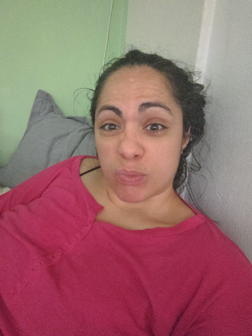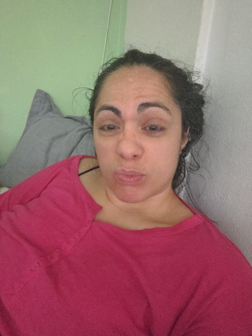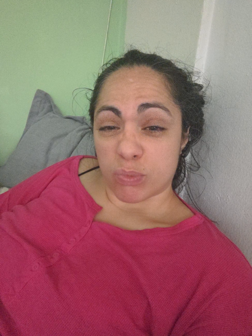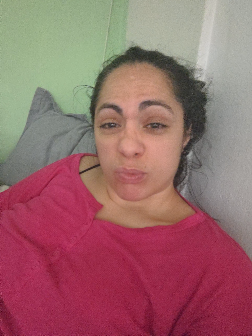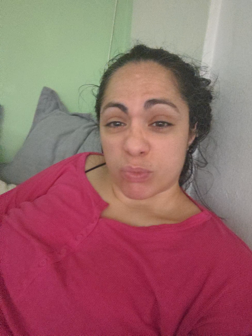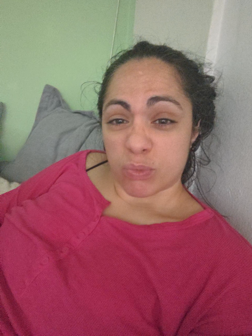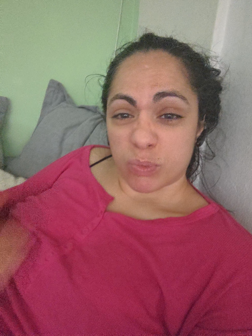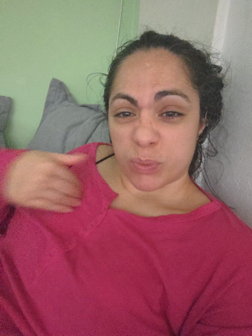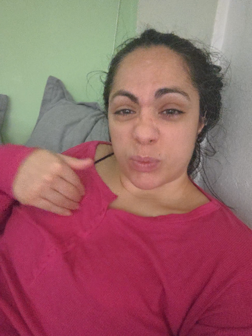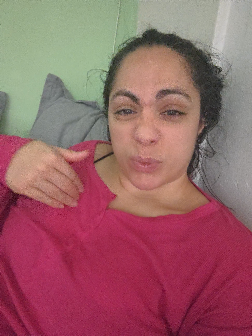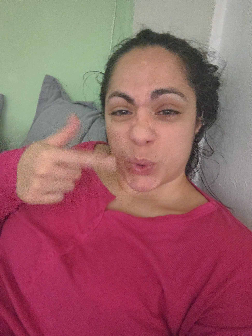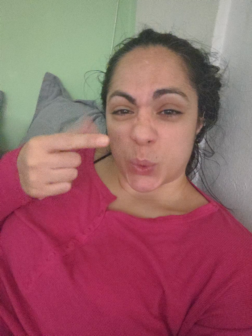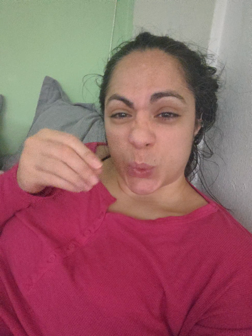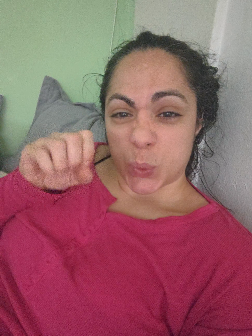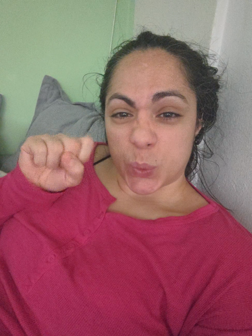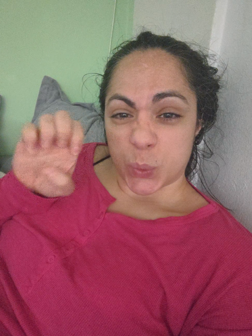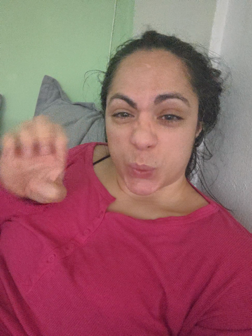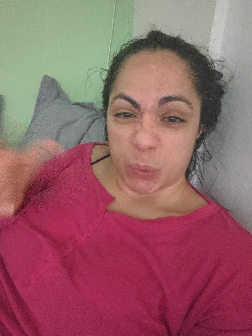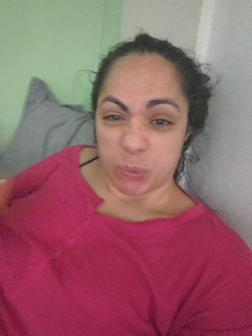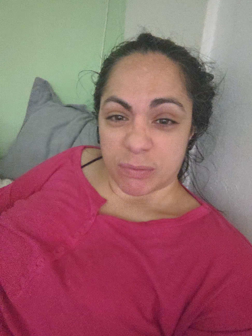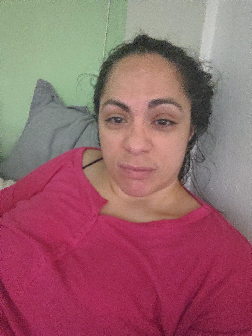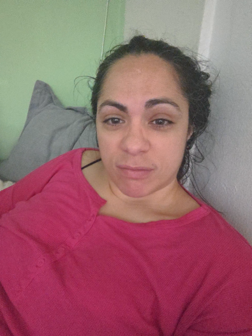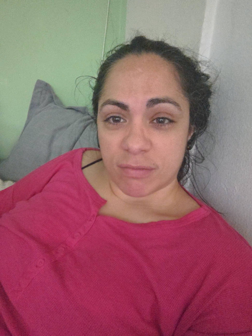goose